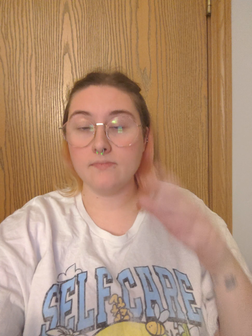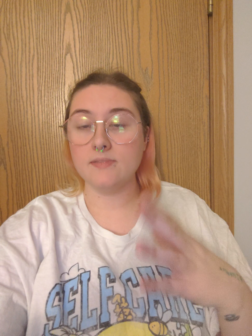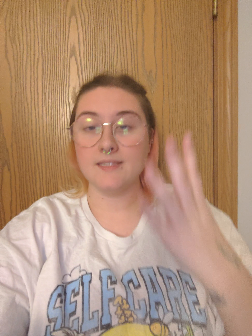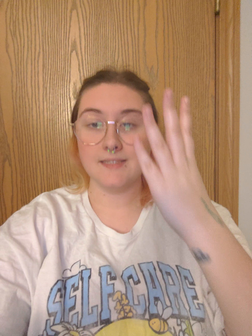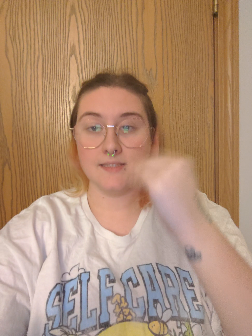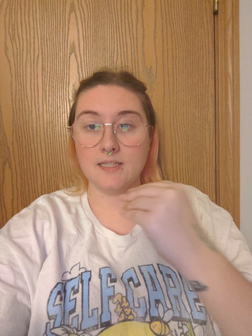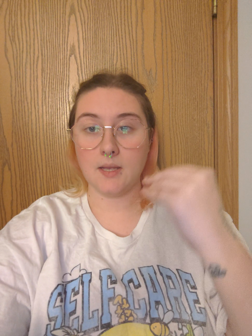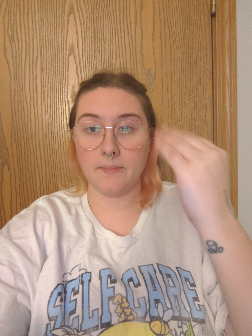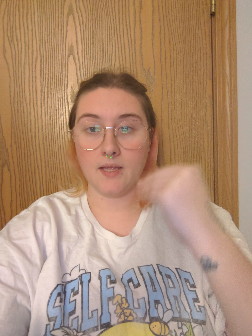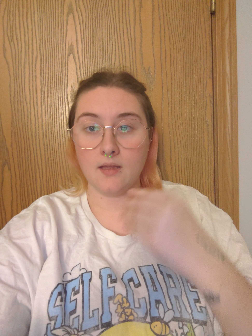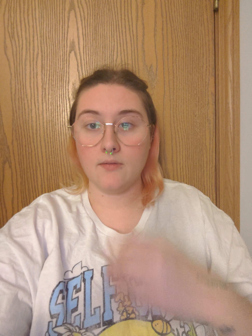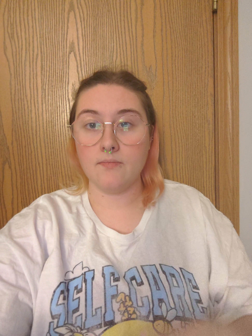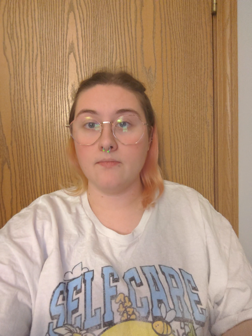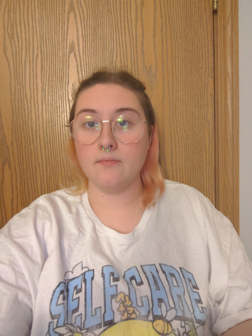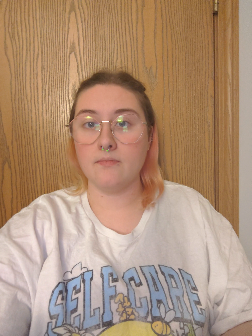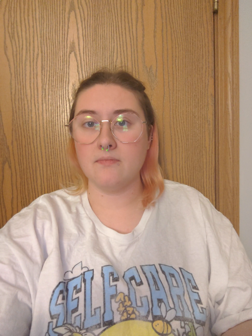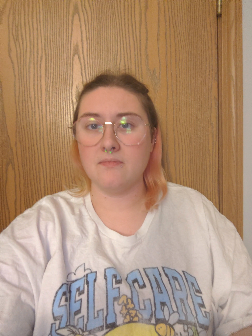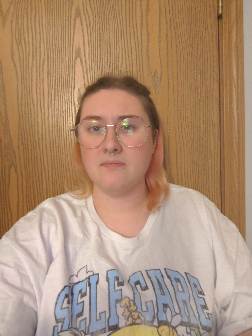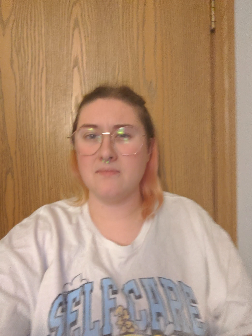sleepy